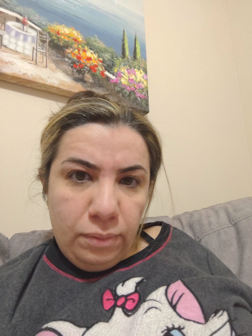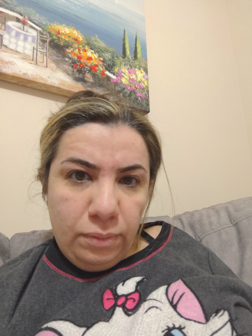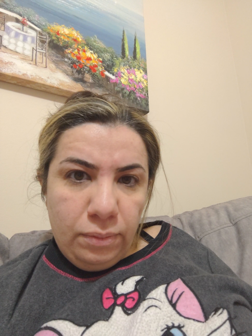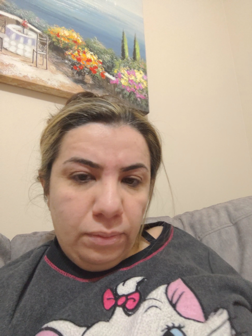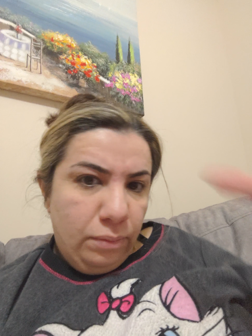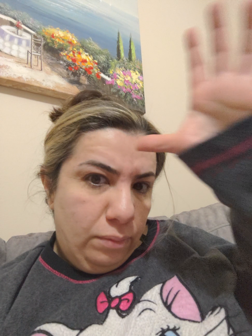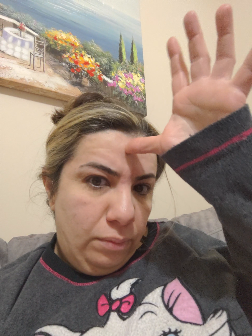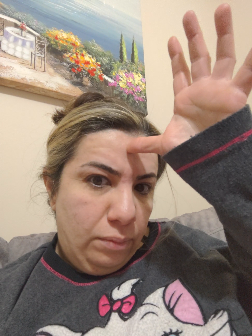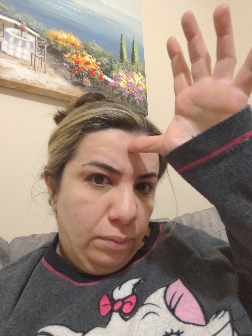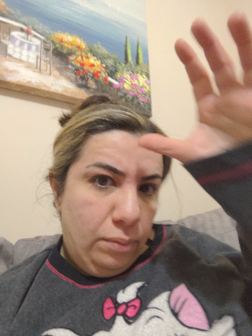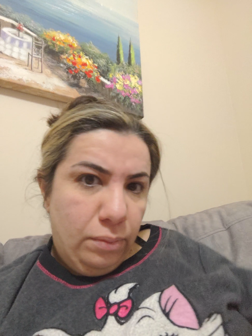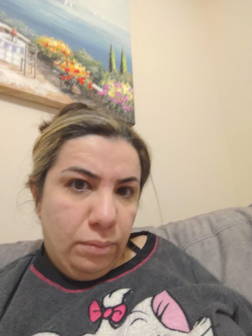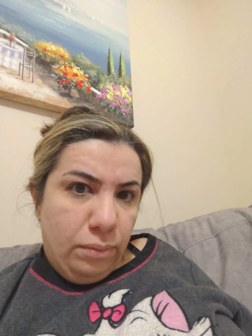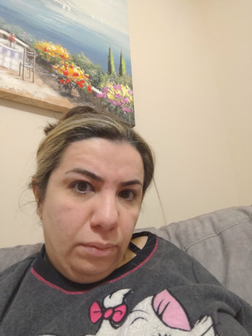dad